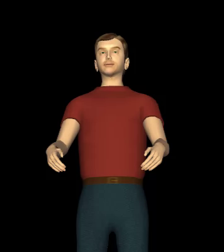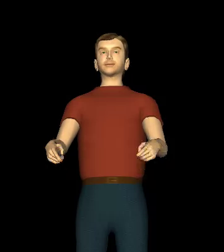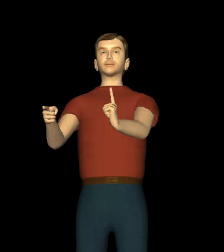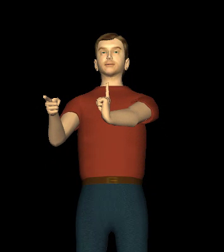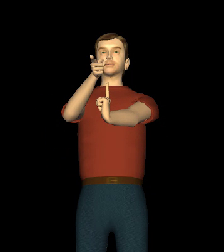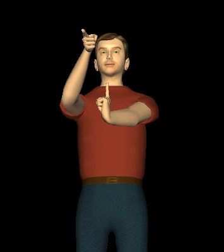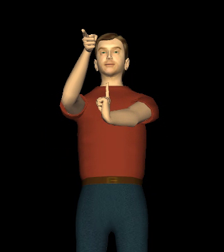مهم